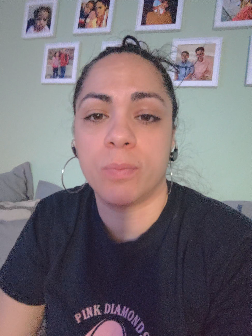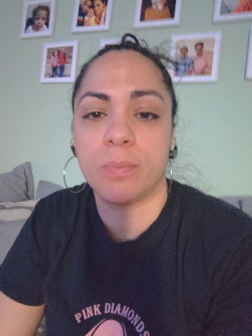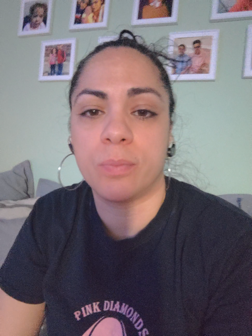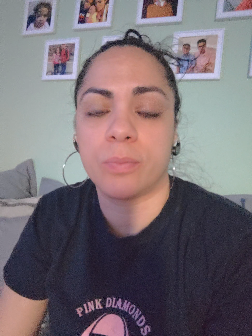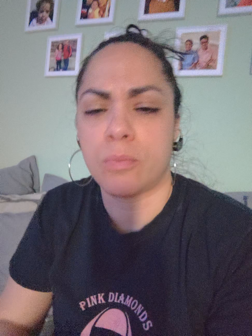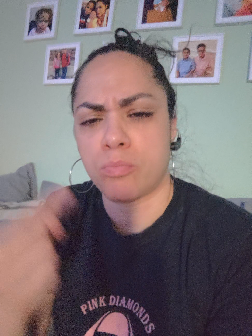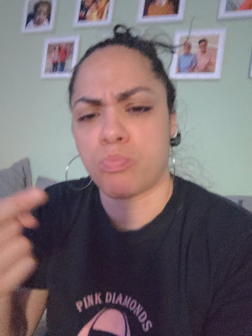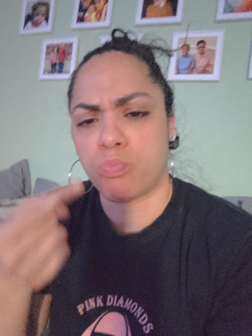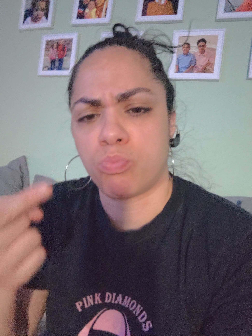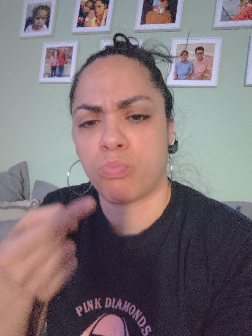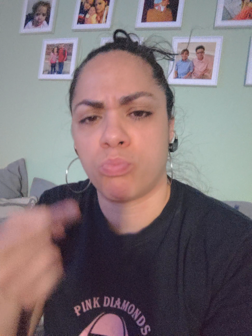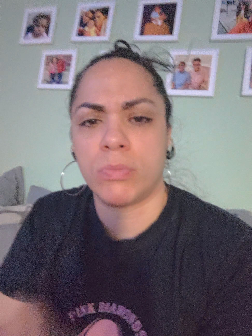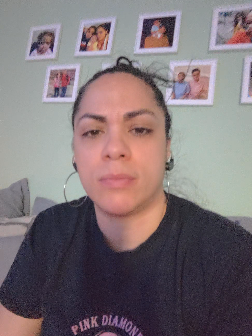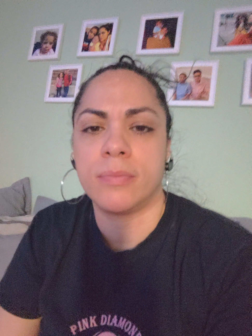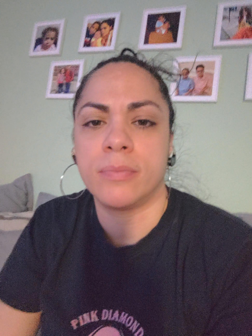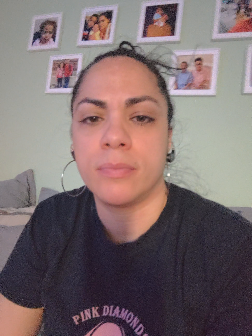owie